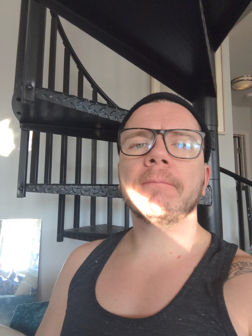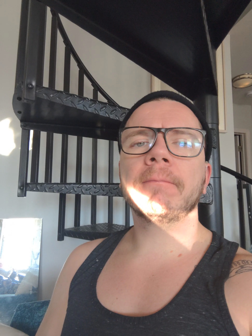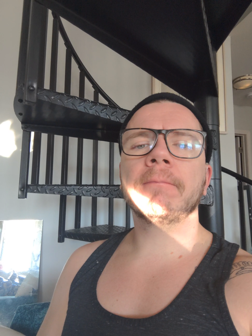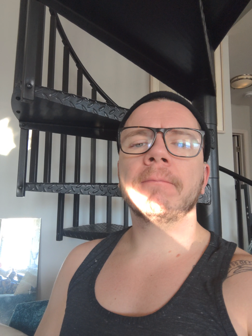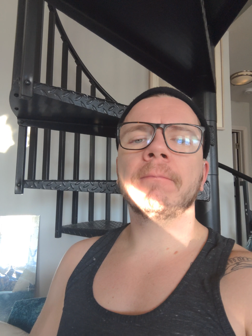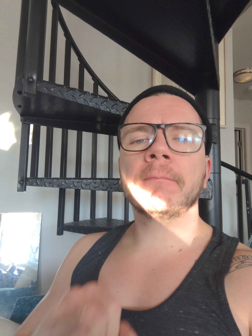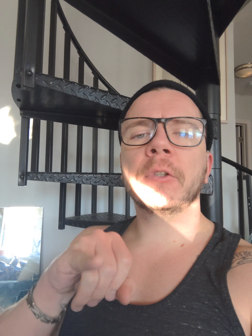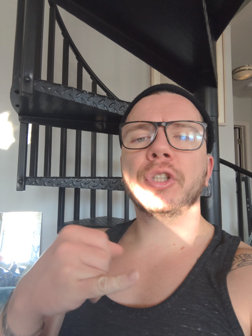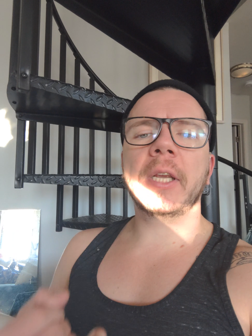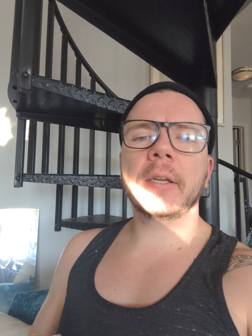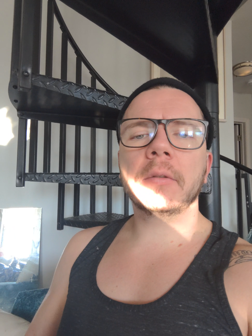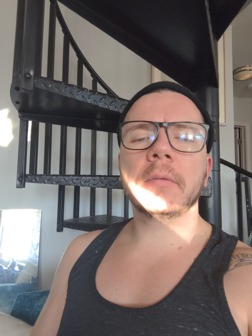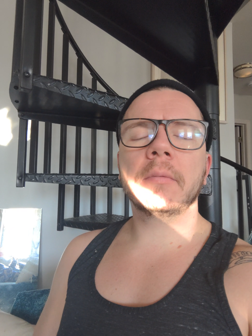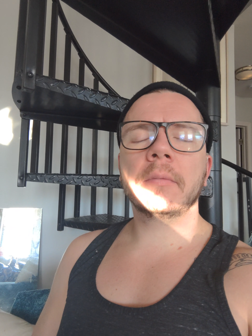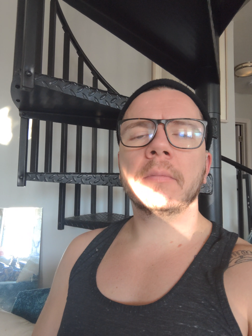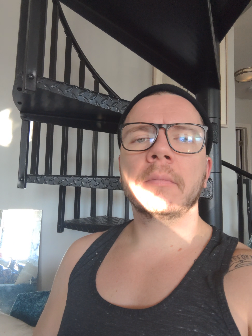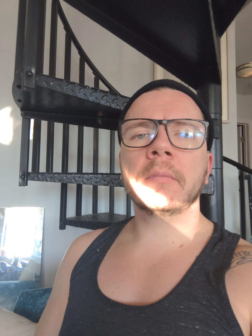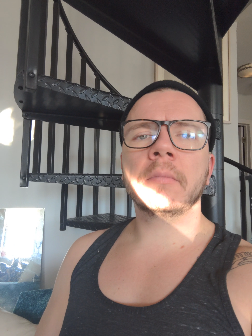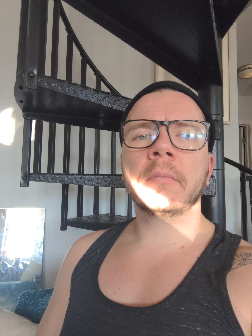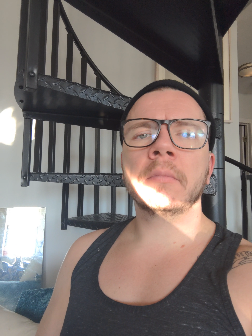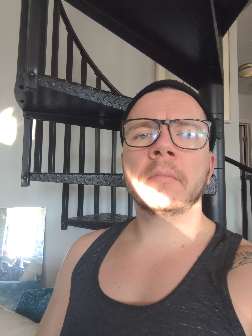jeans